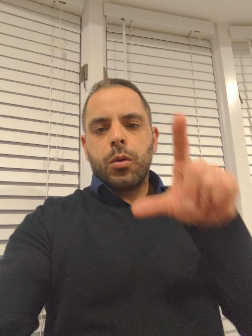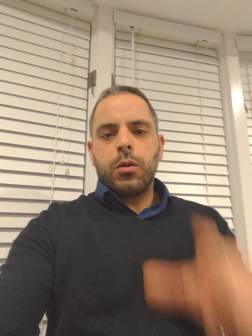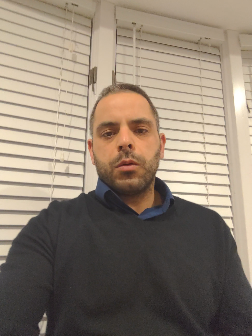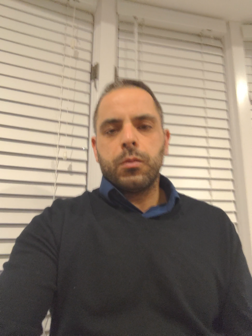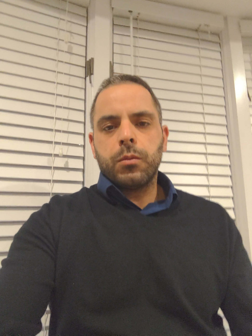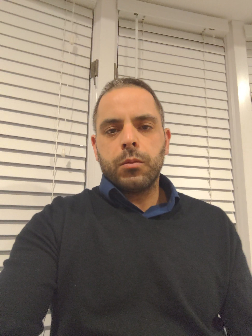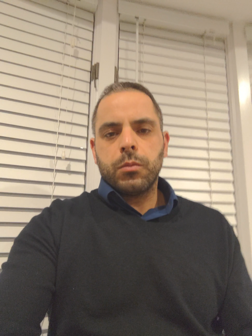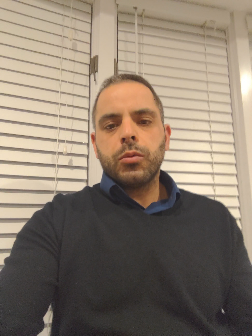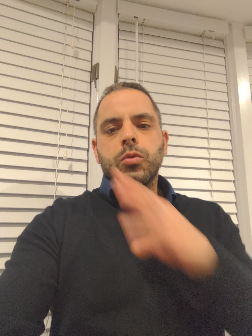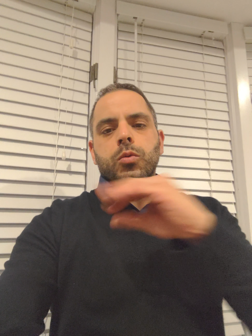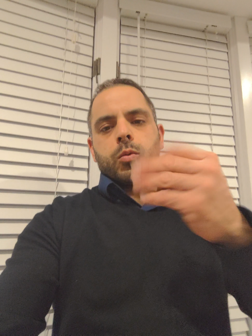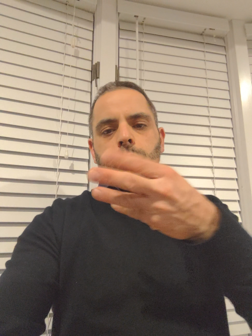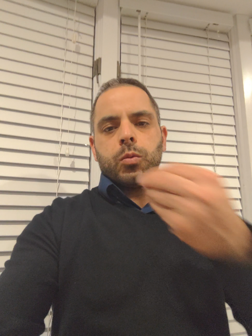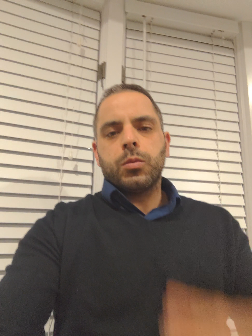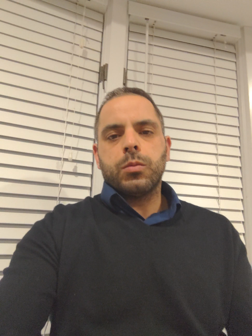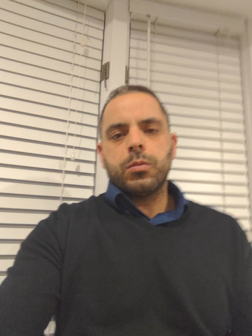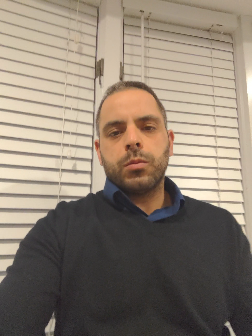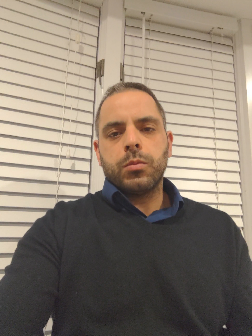story